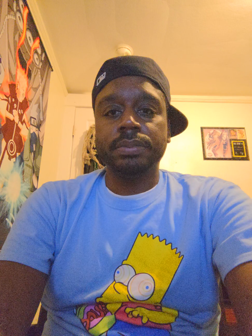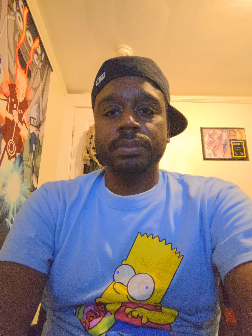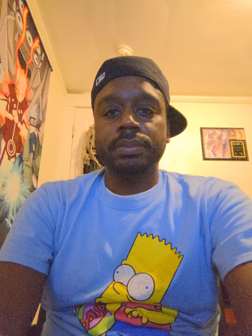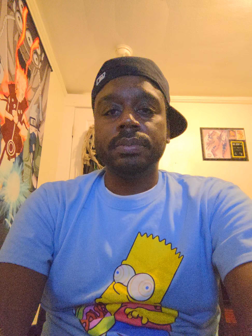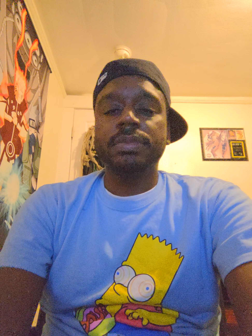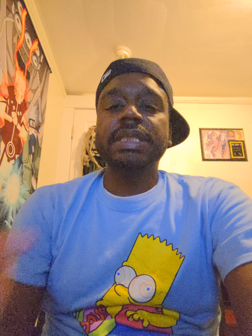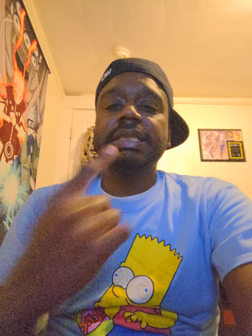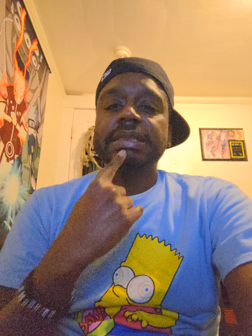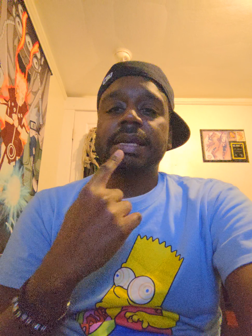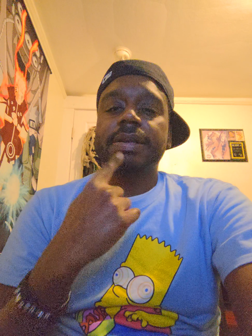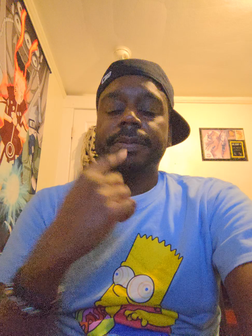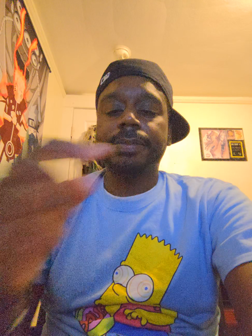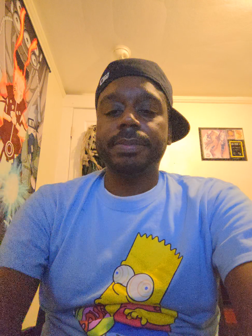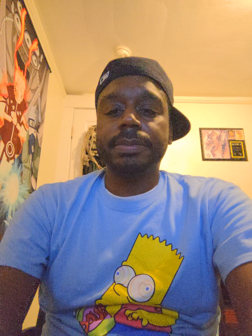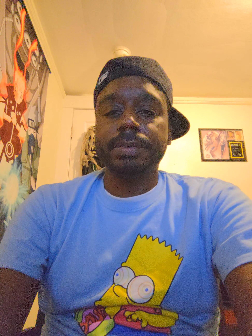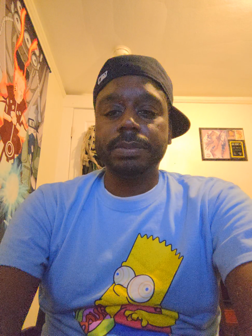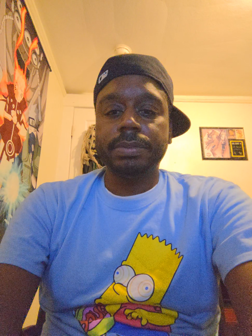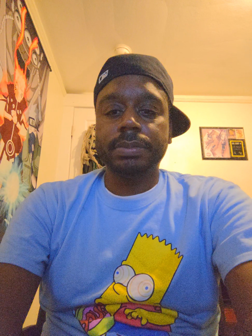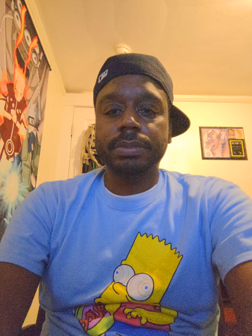say